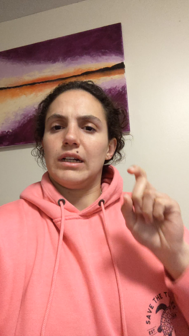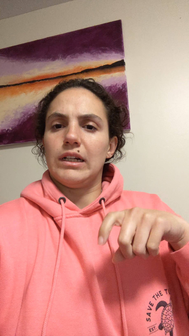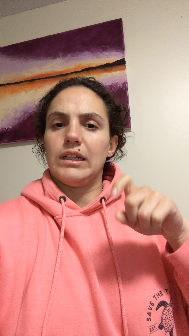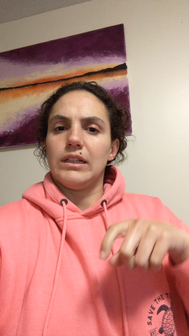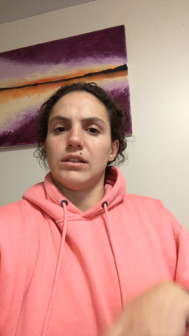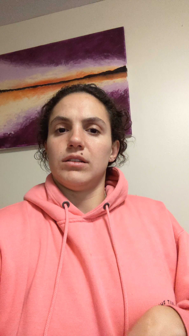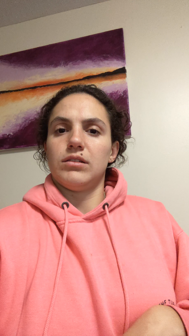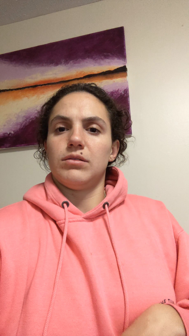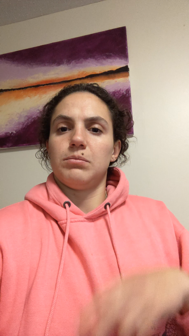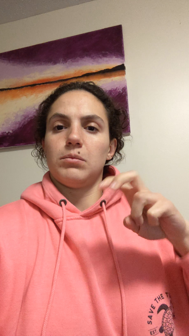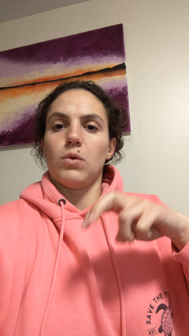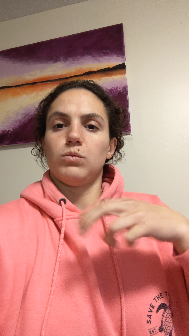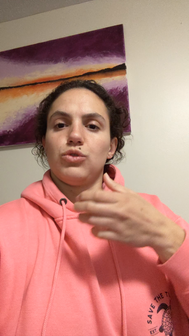potato chip